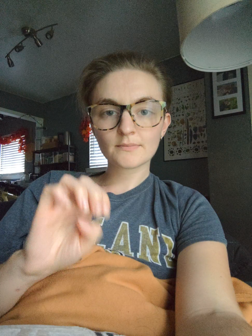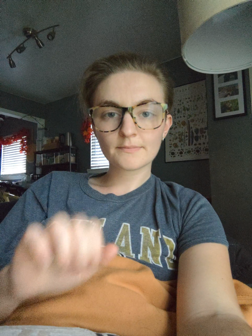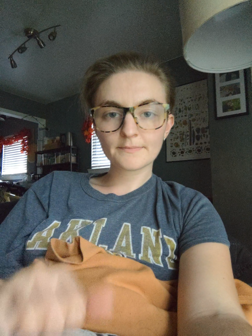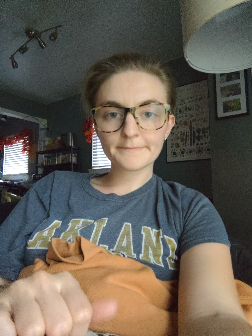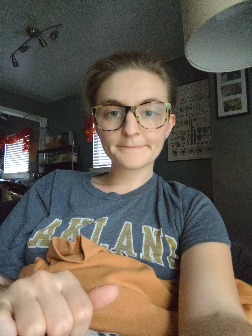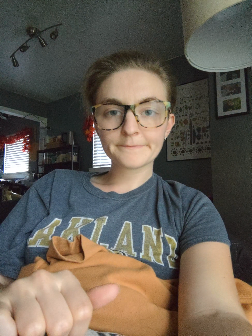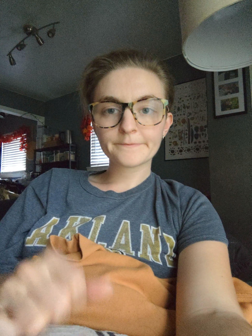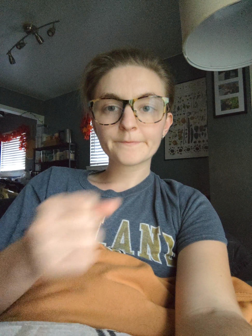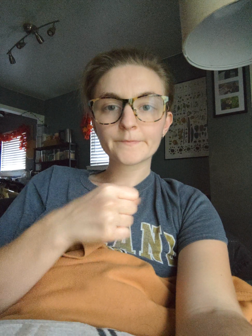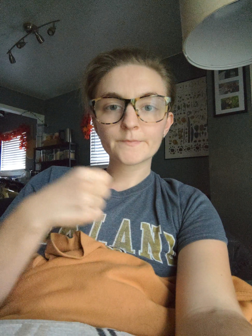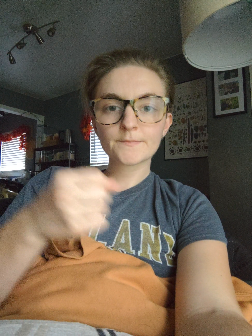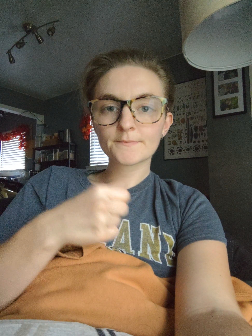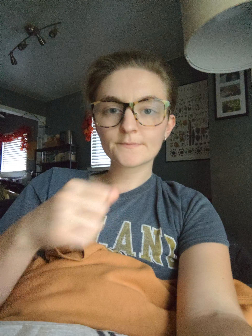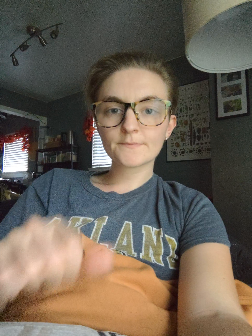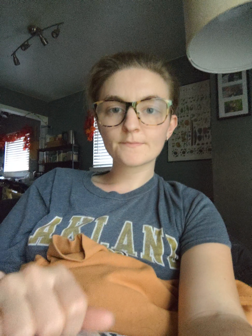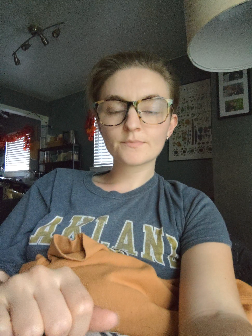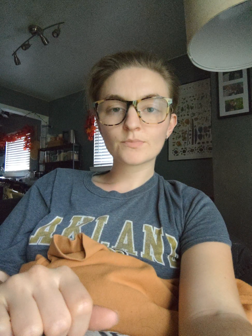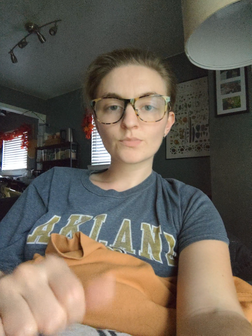coffee